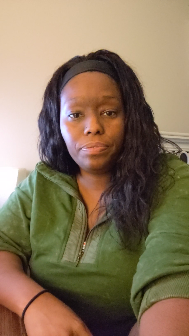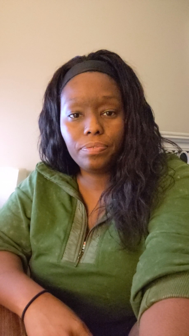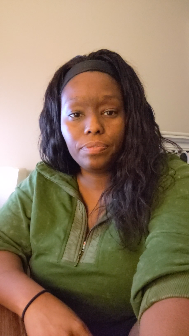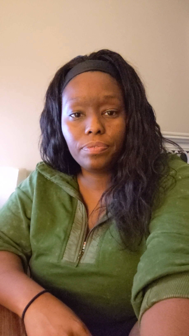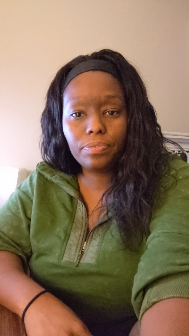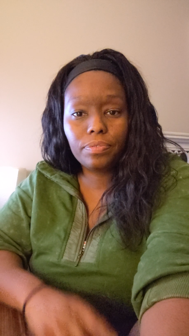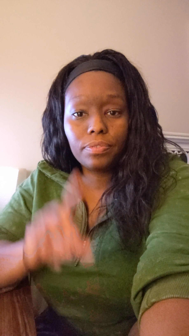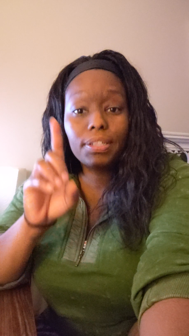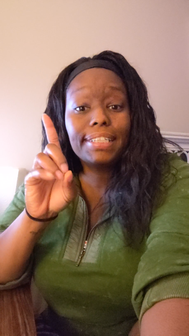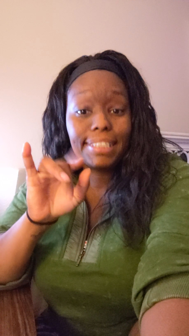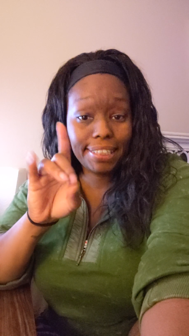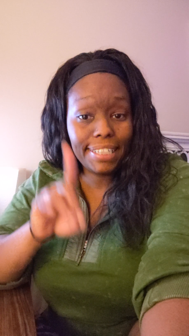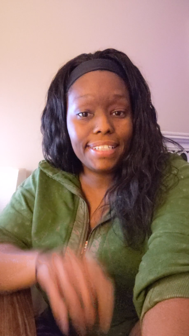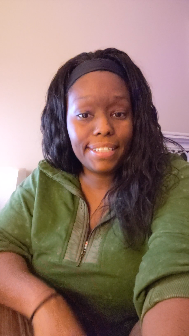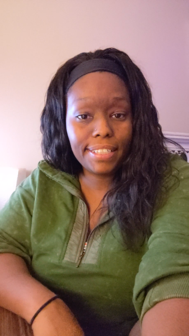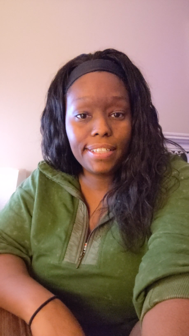did